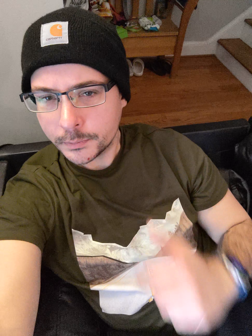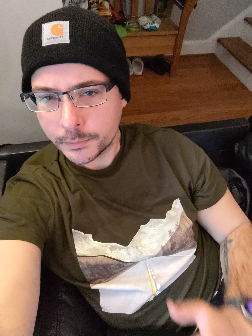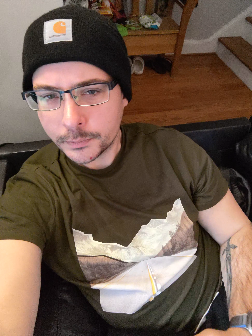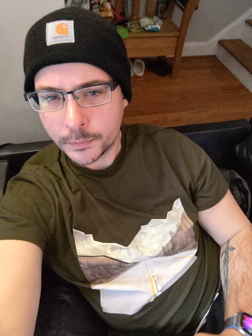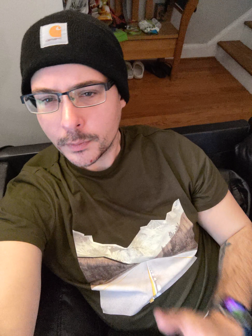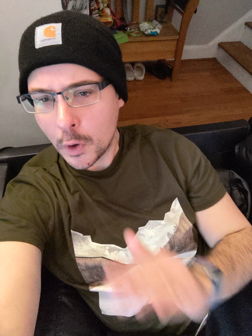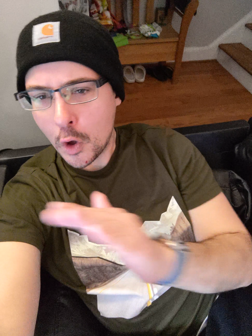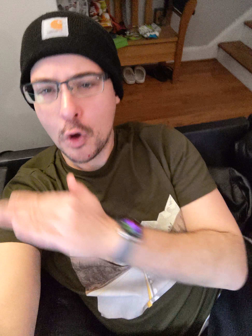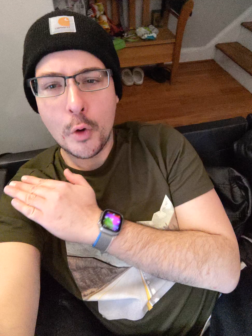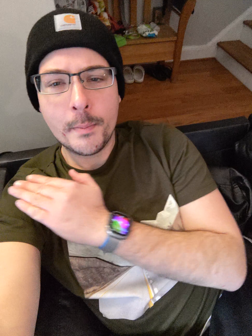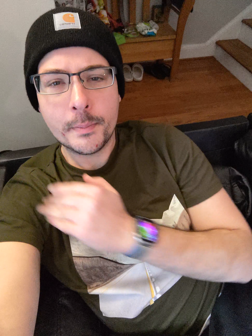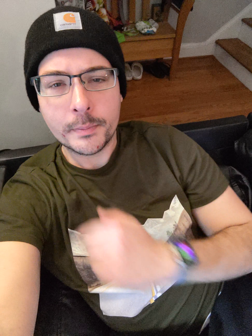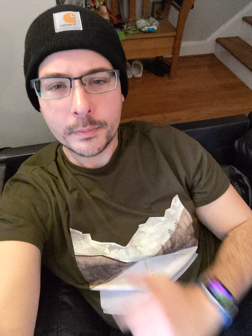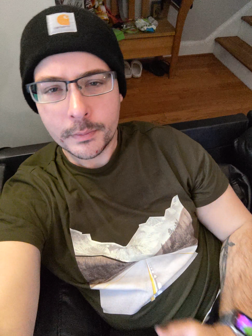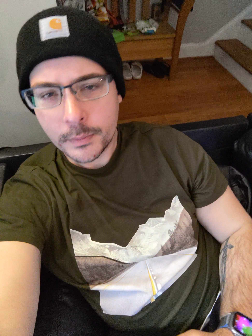arm